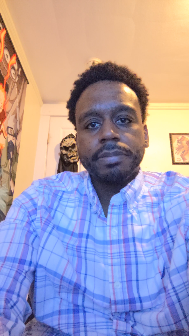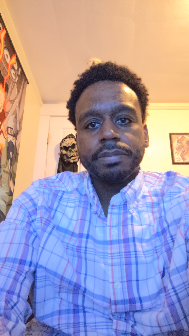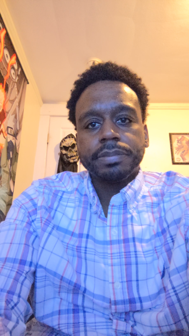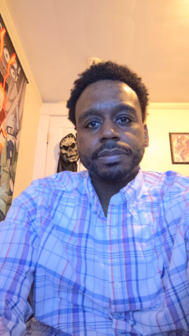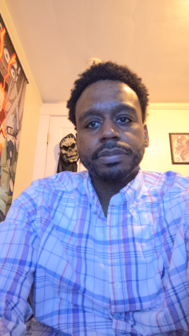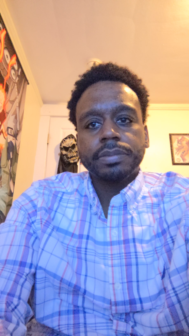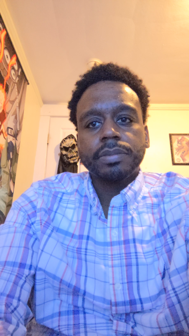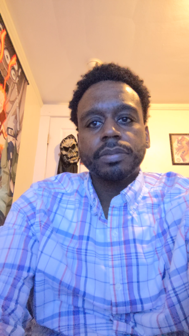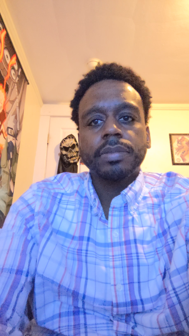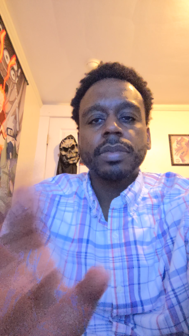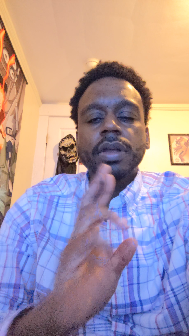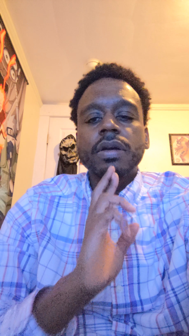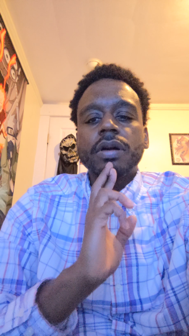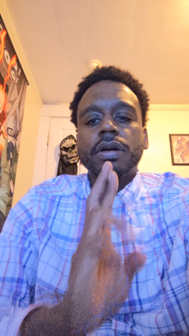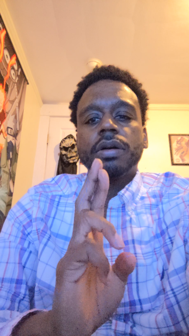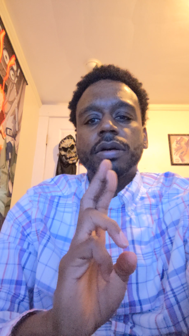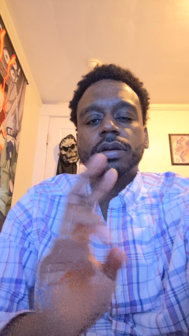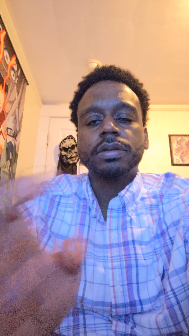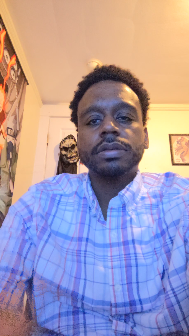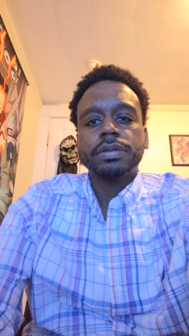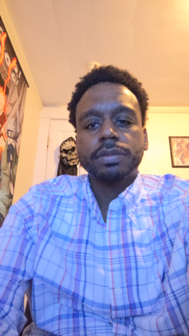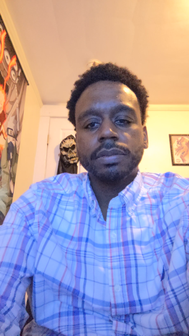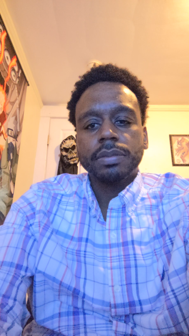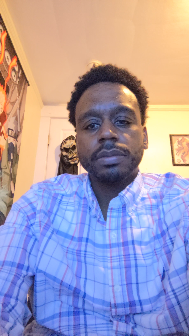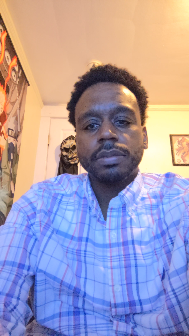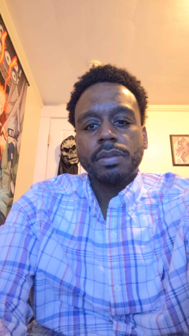are